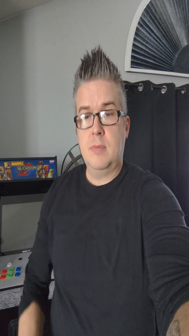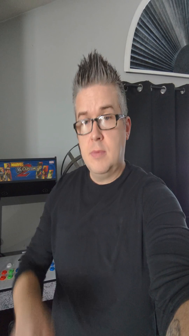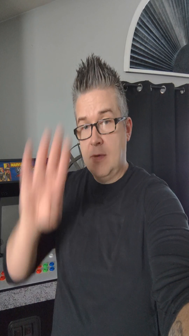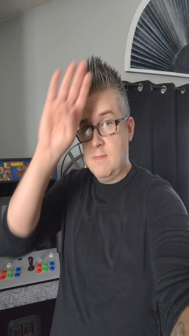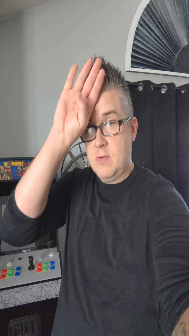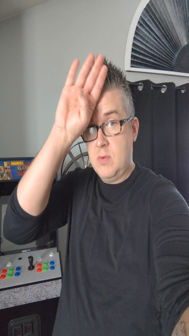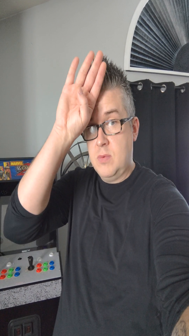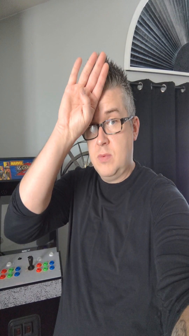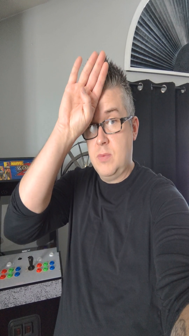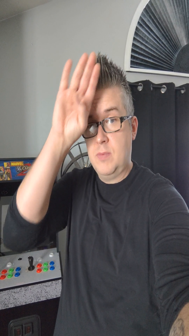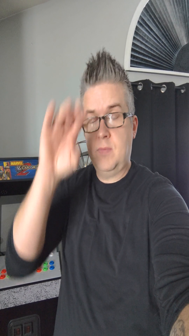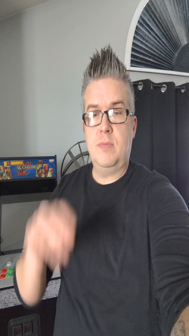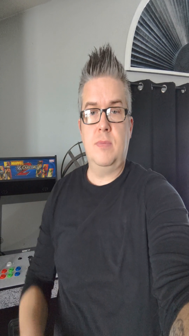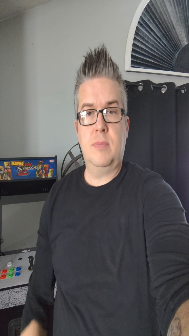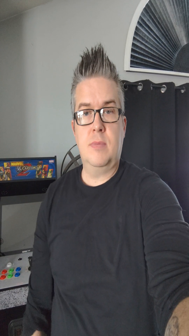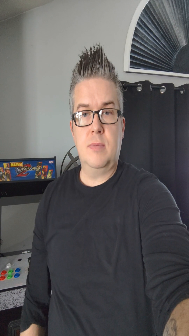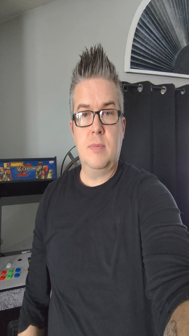fireman